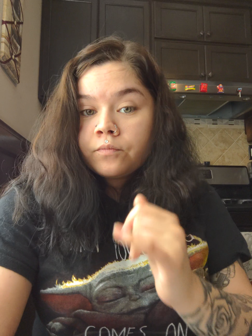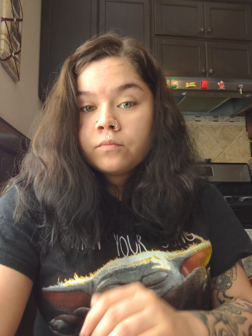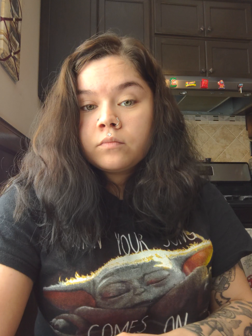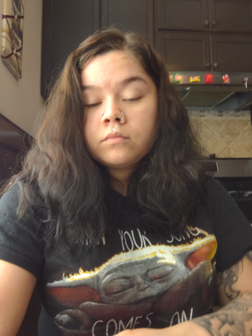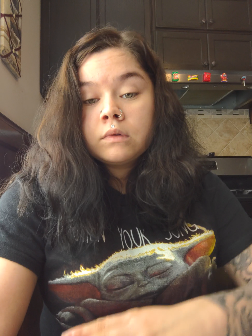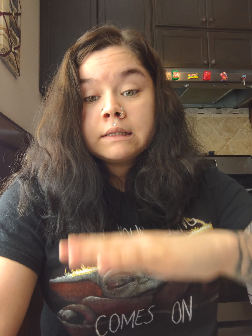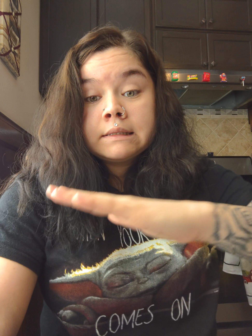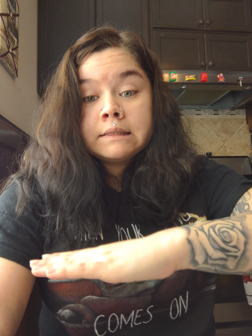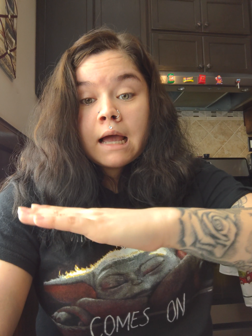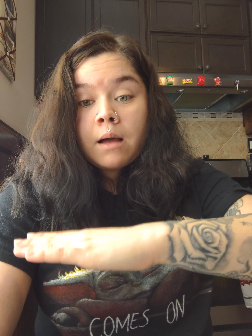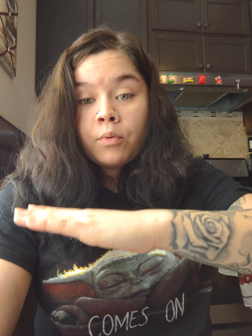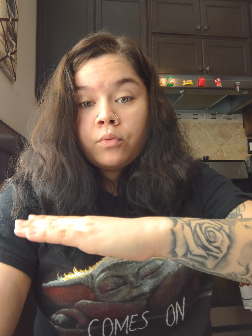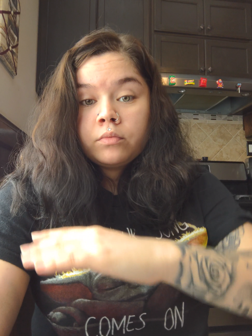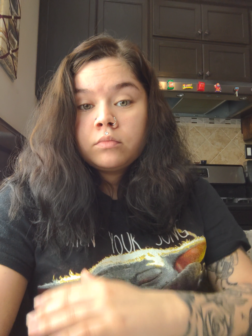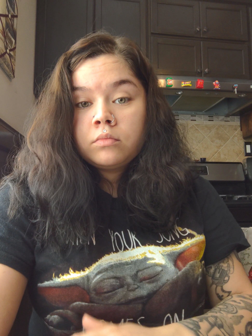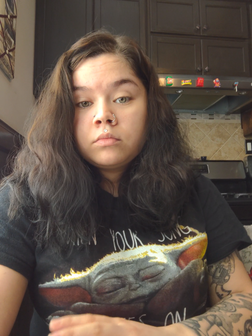table